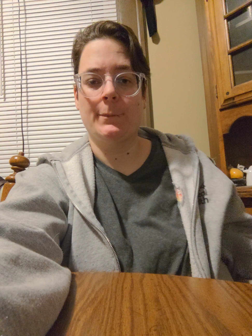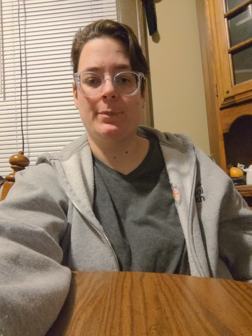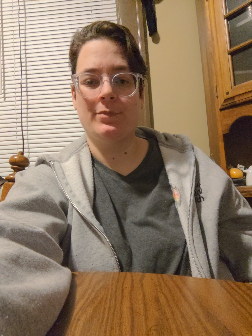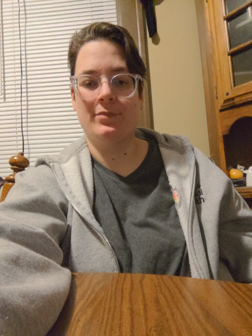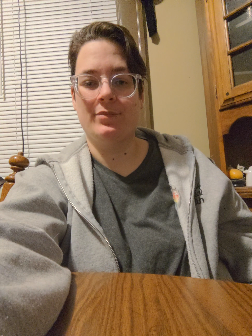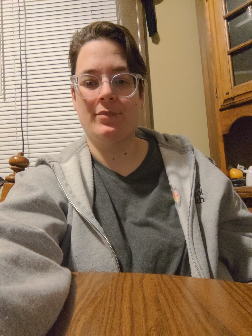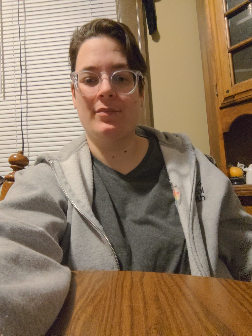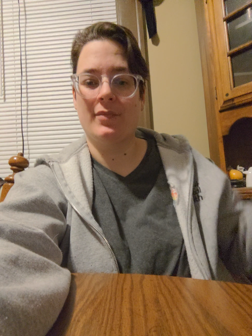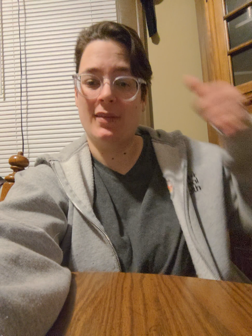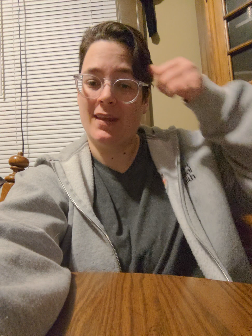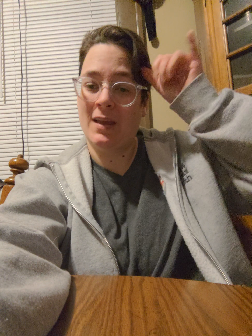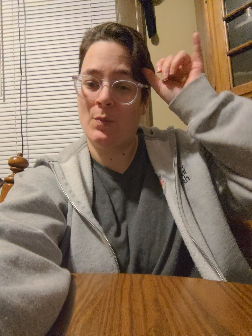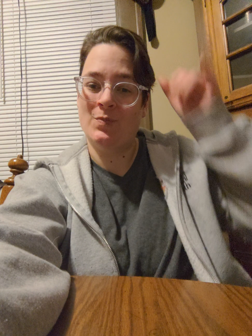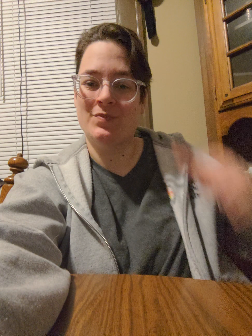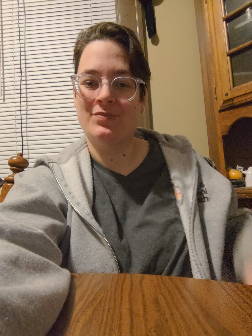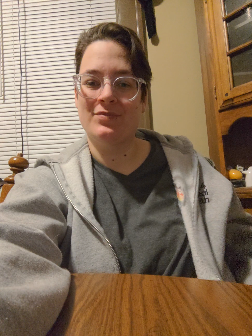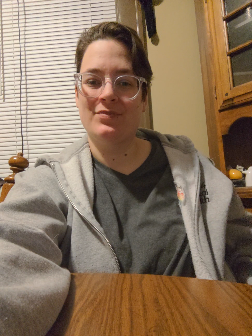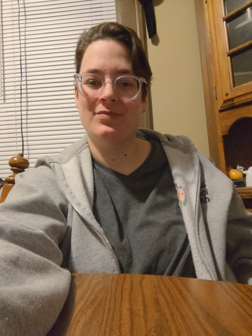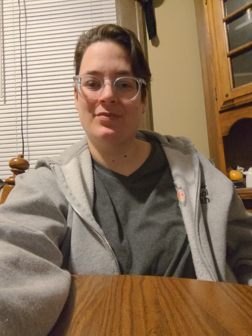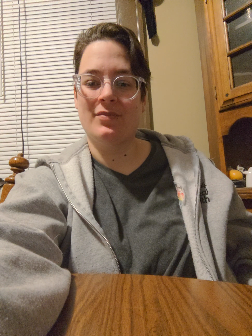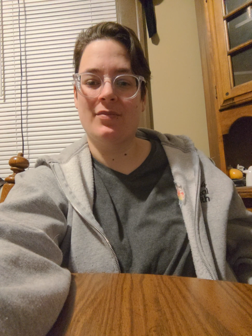cow